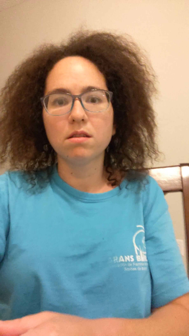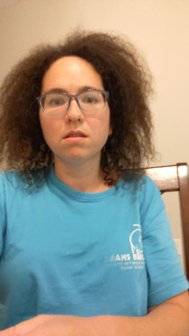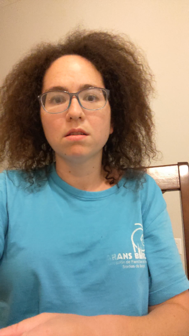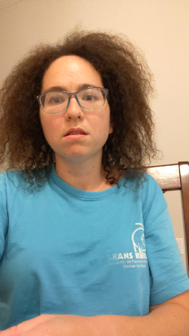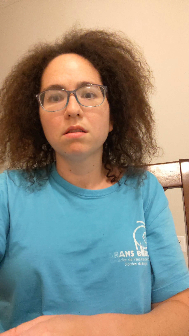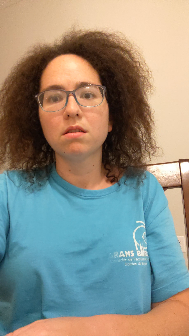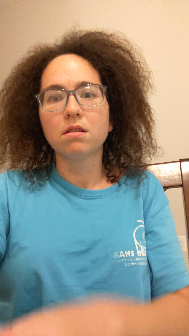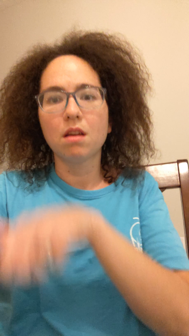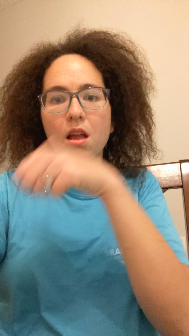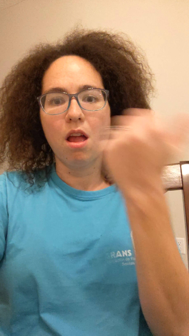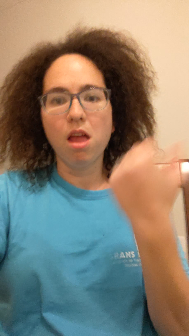other